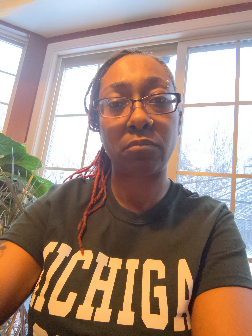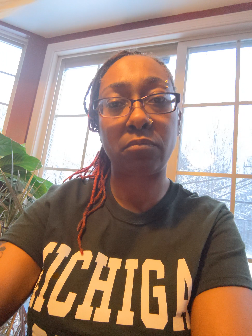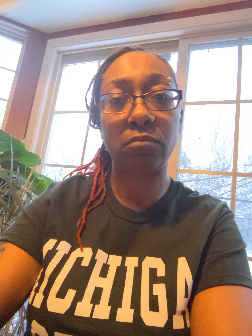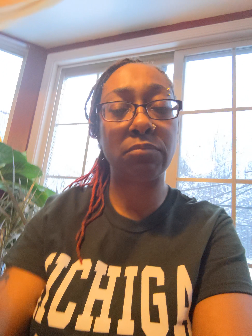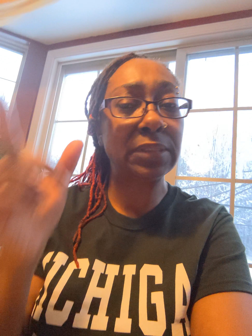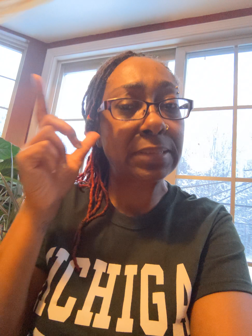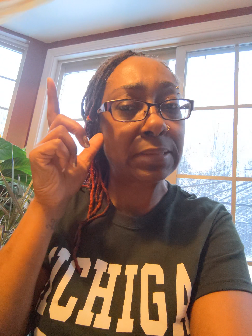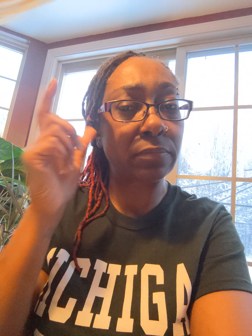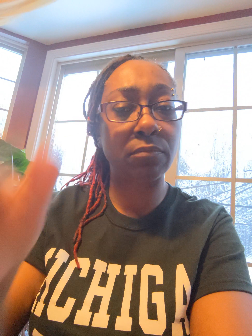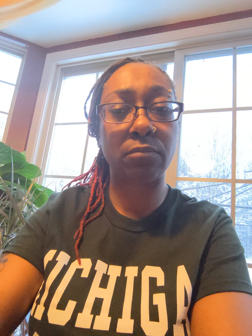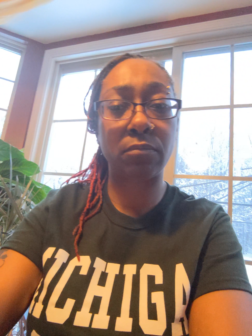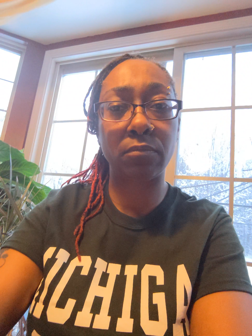listen